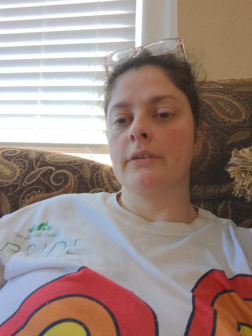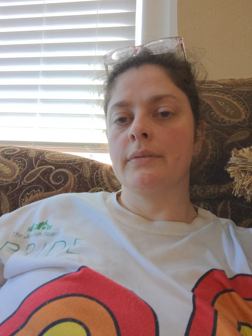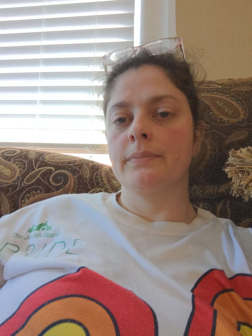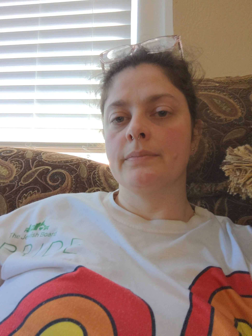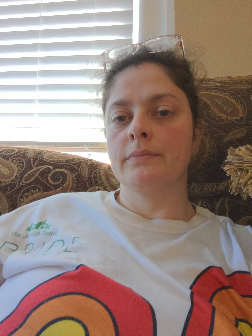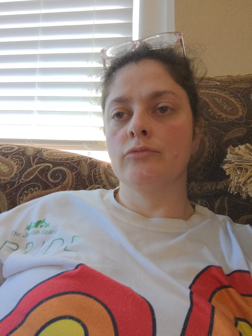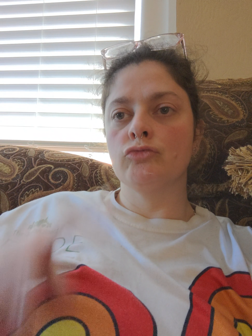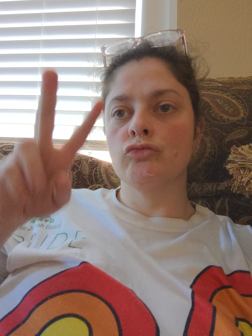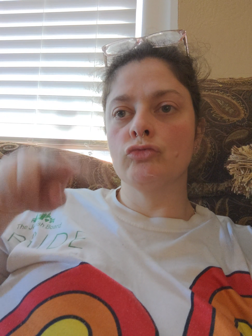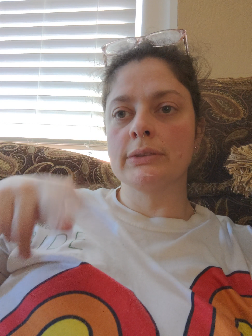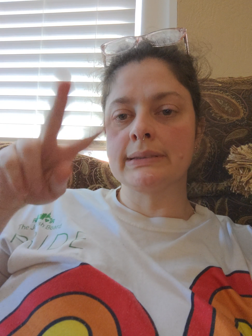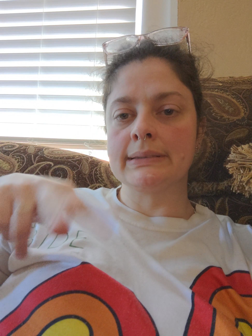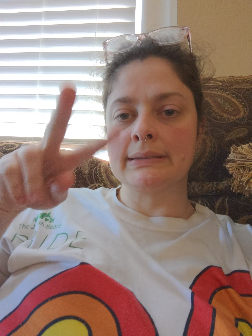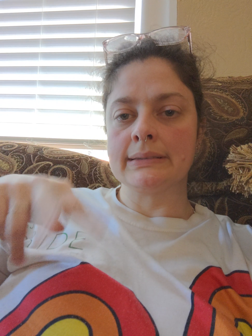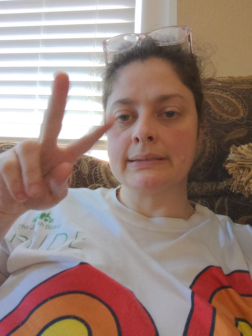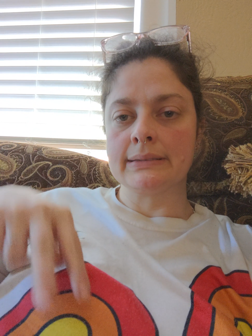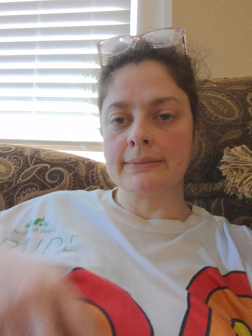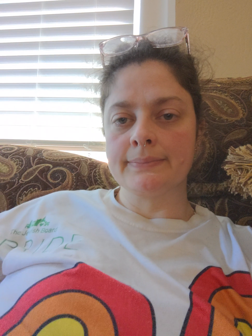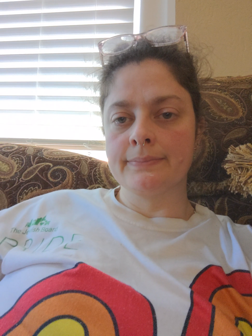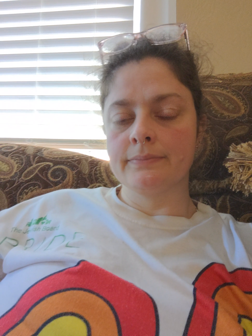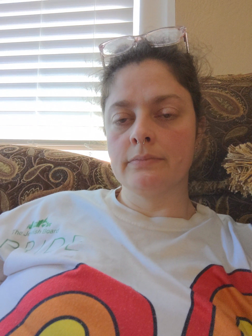read